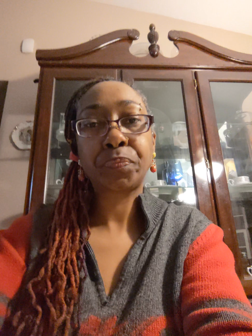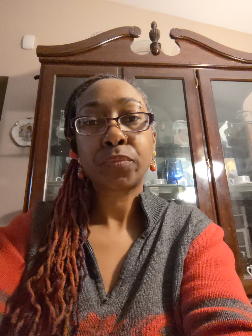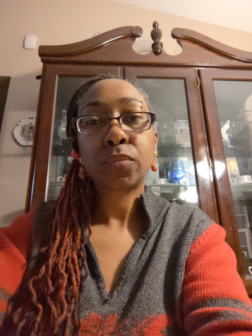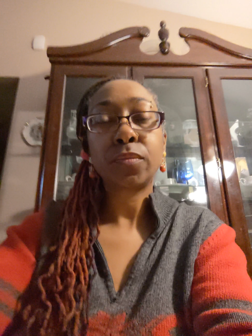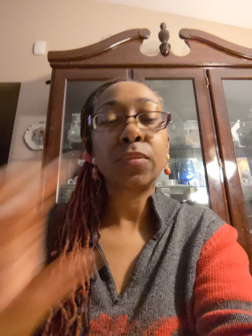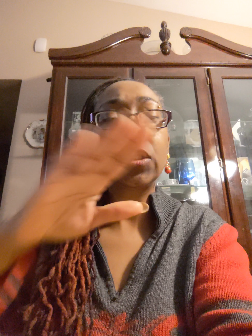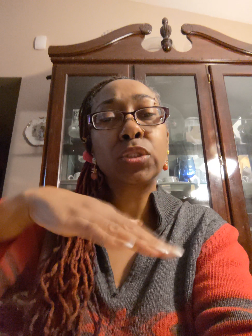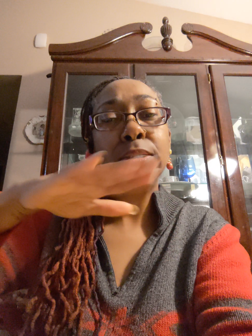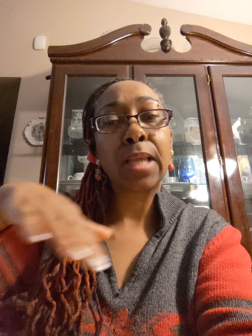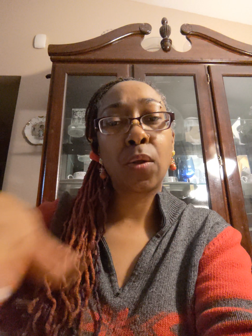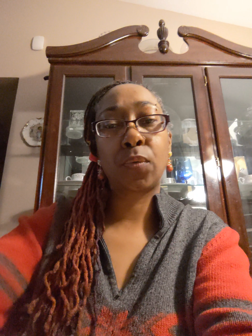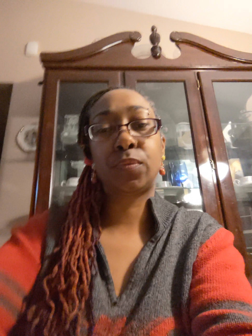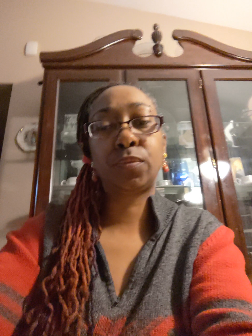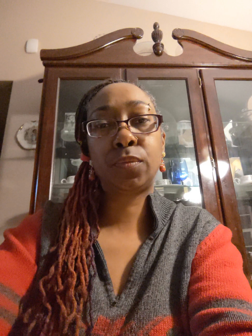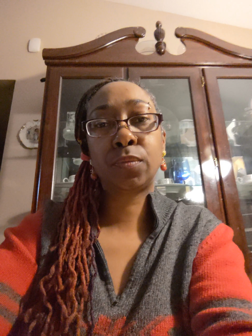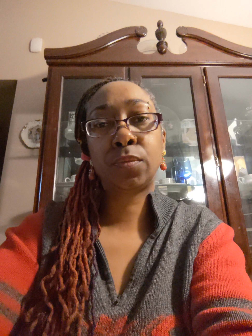child